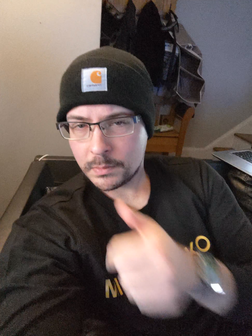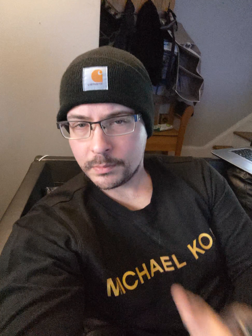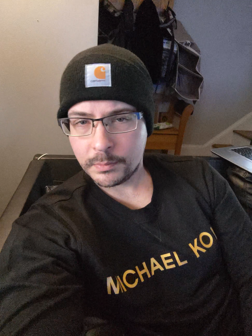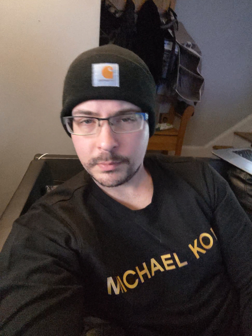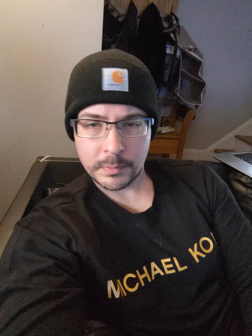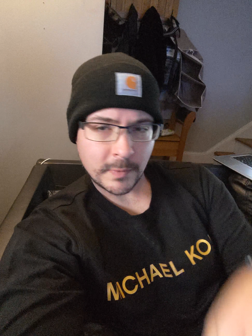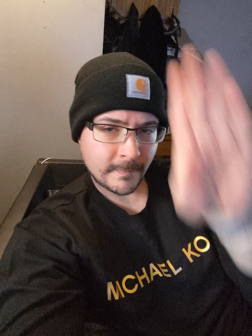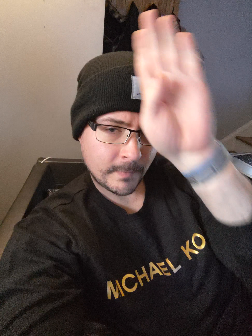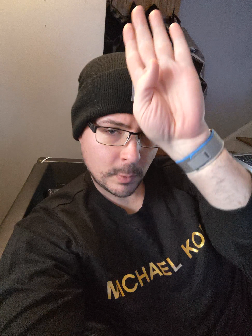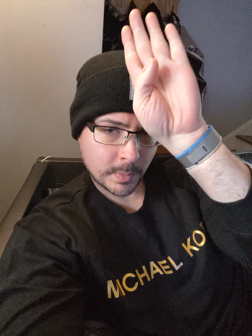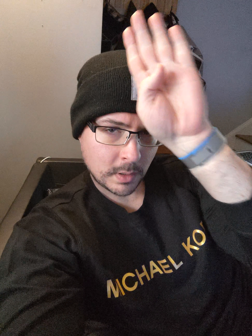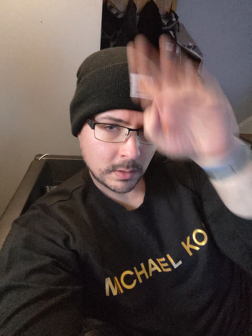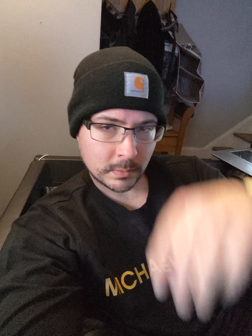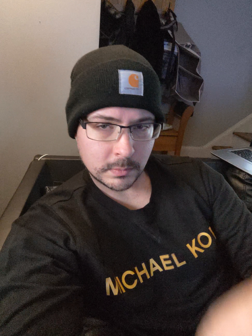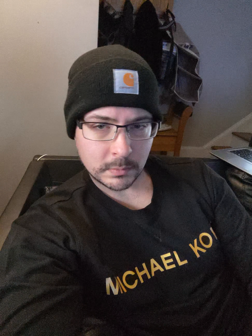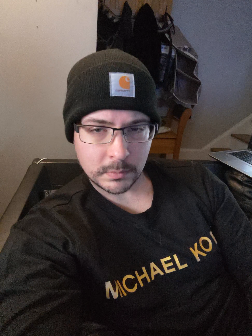fireman